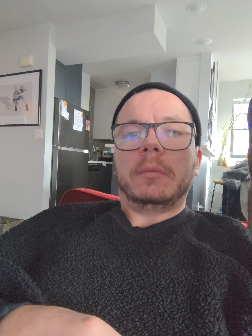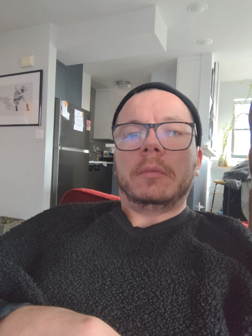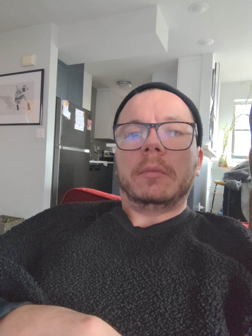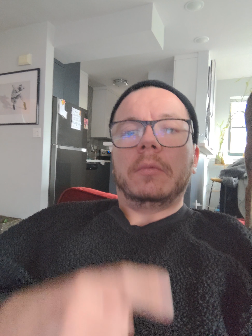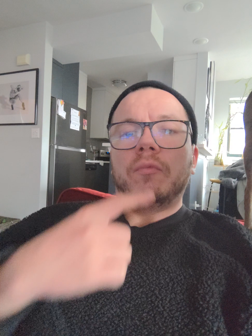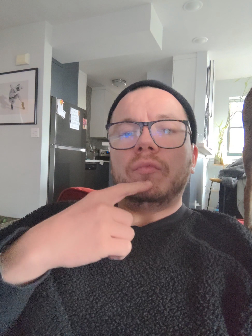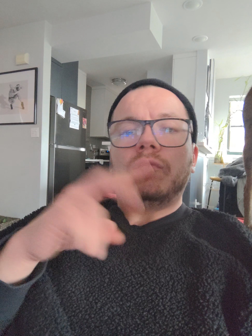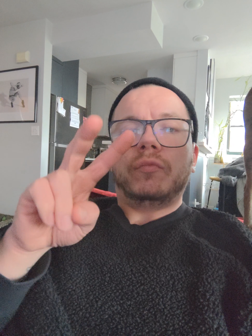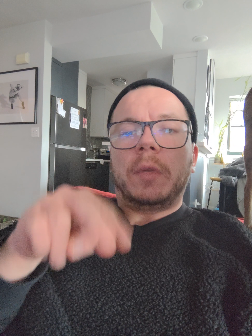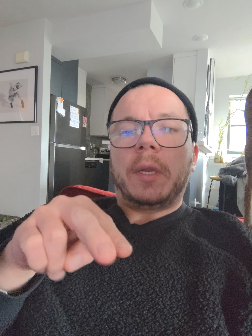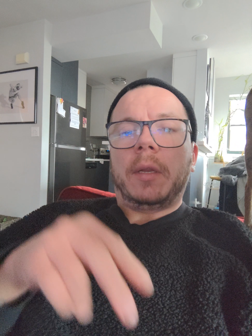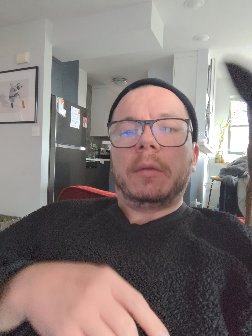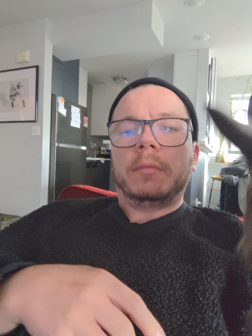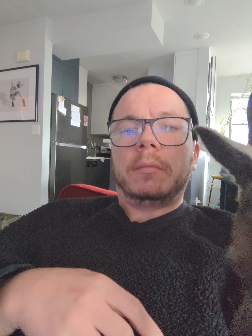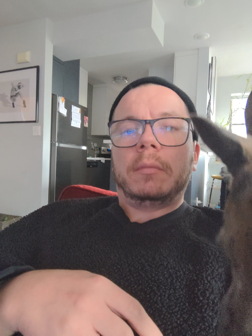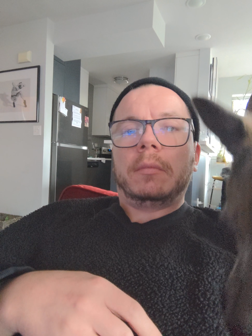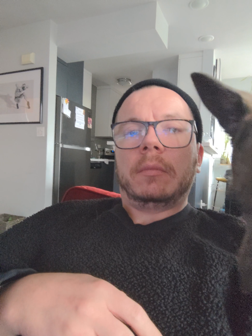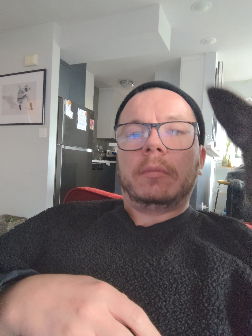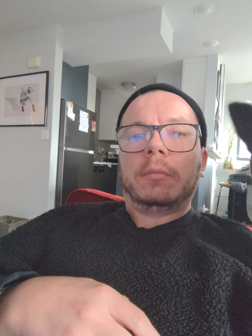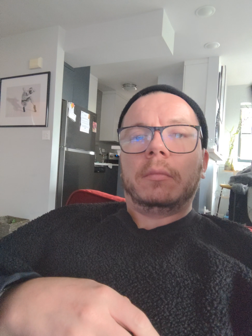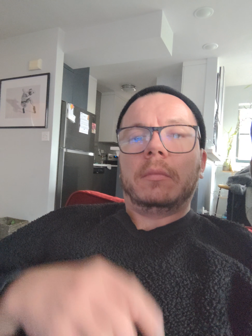read